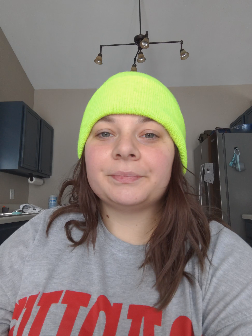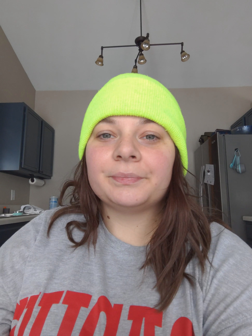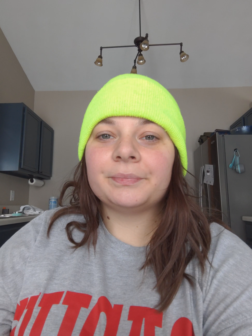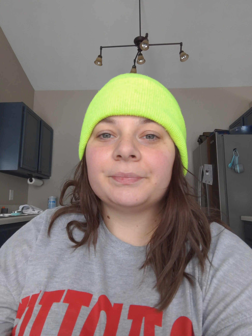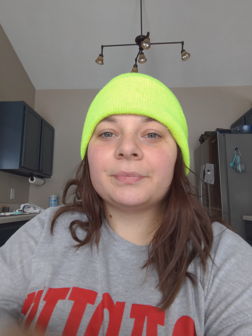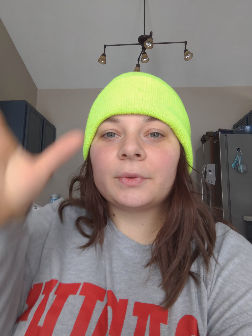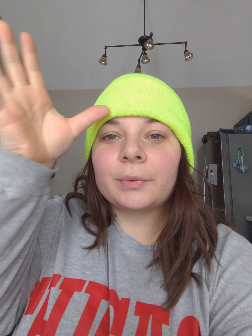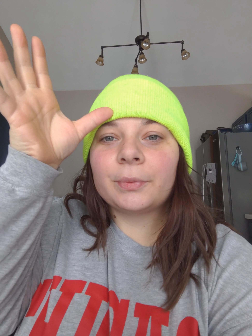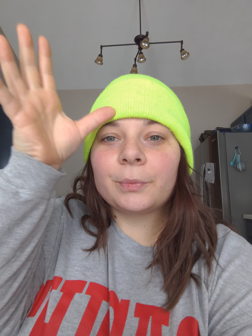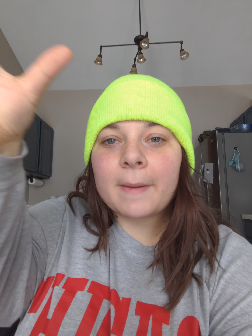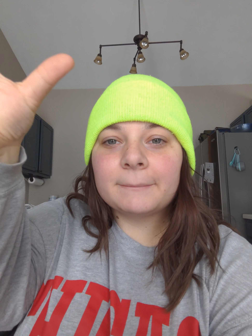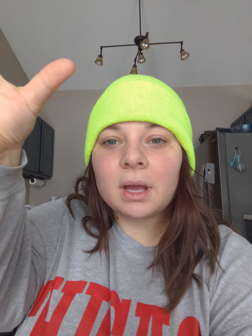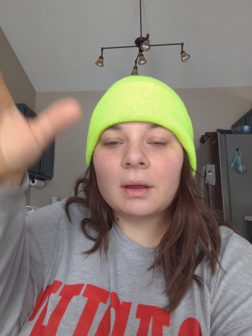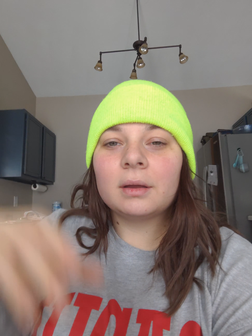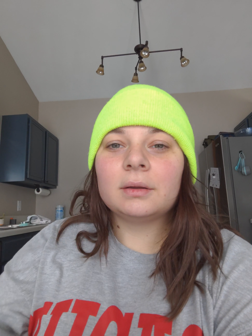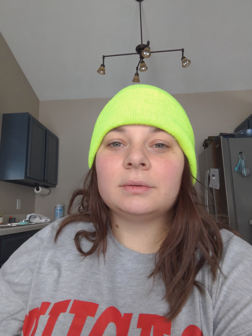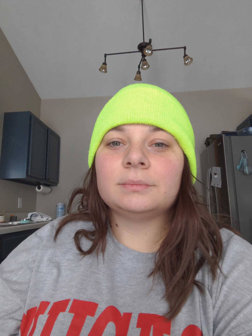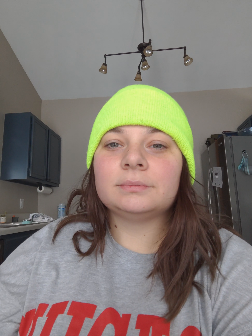grandpa